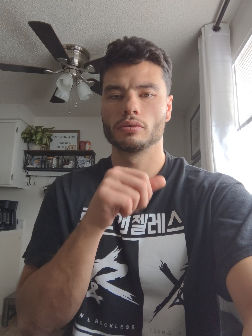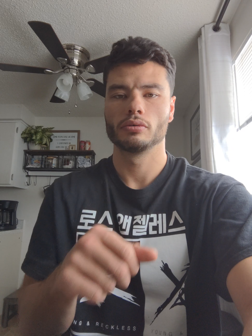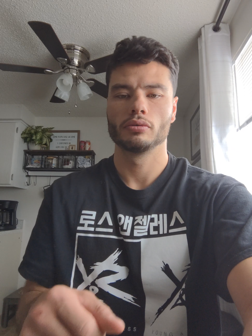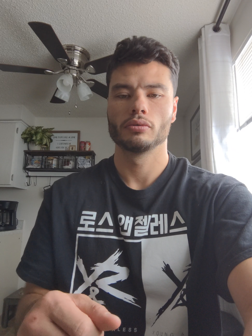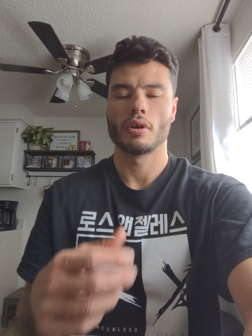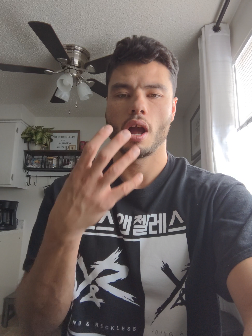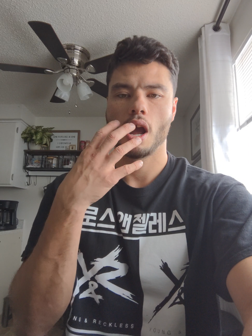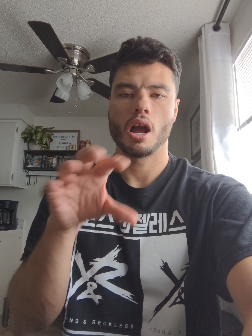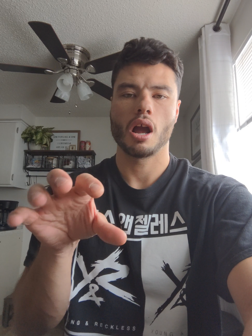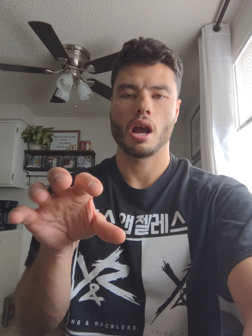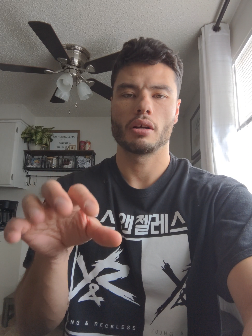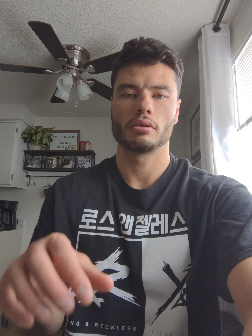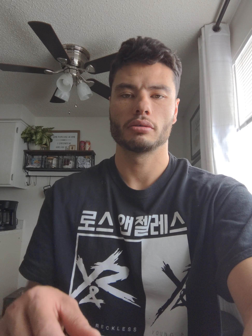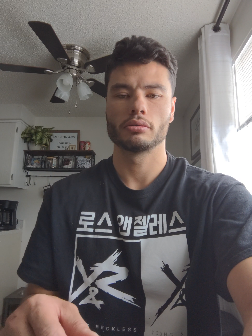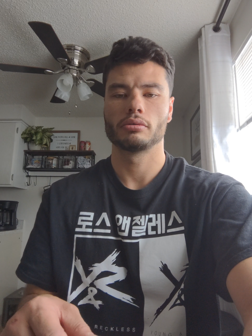hot